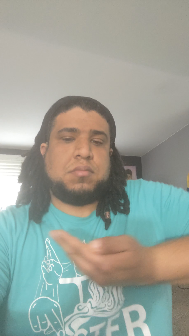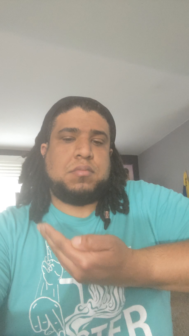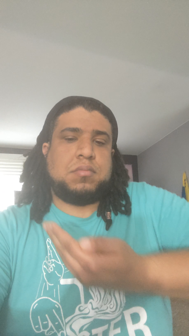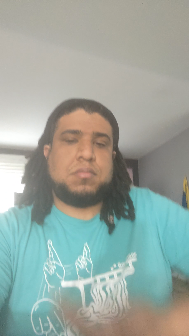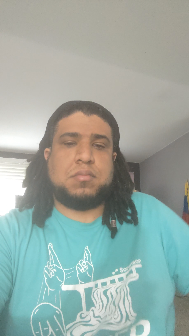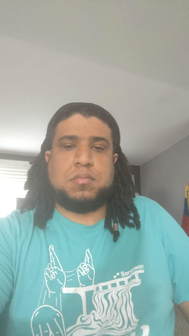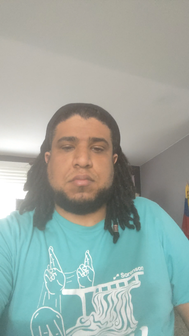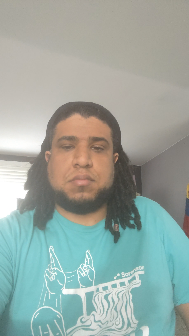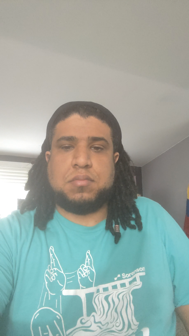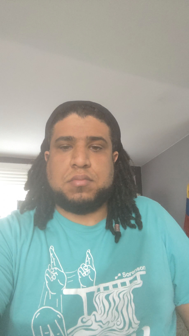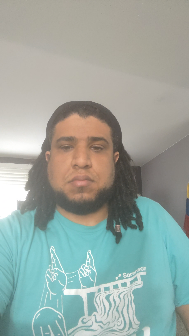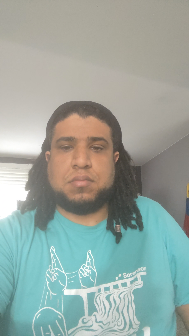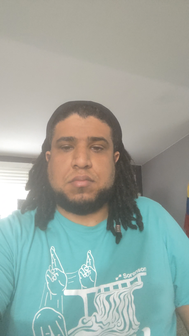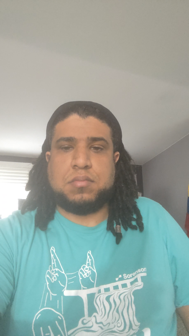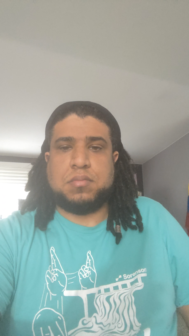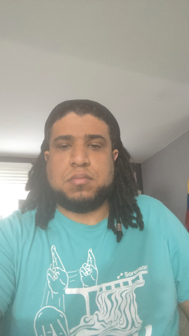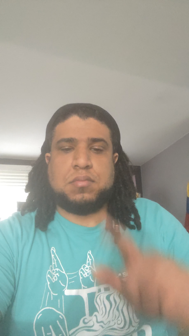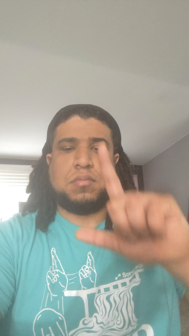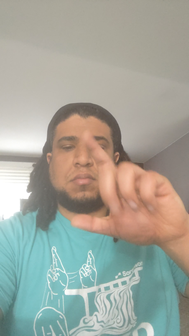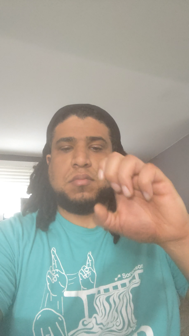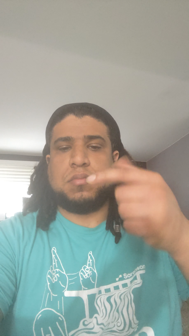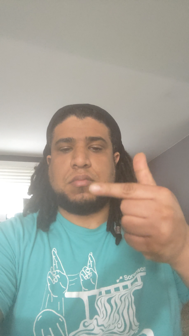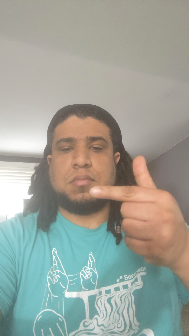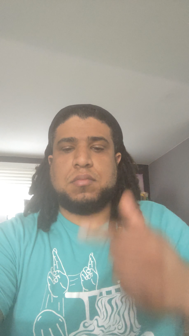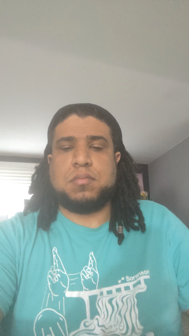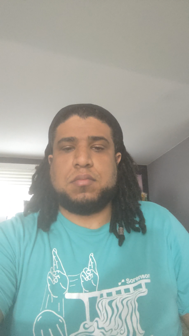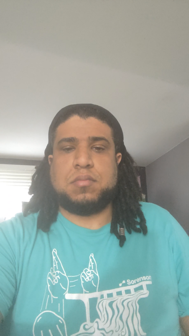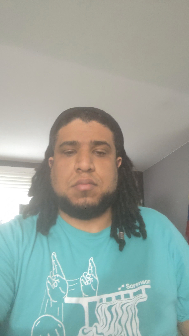leg